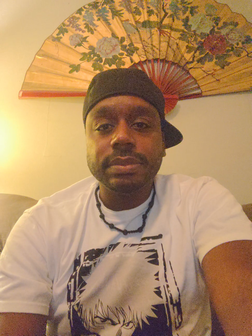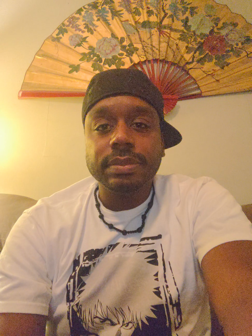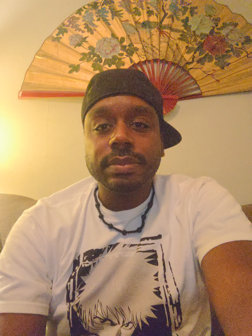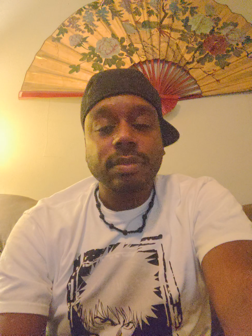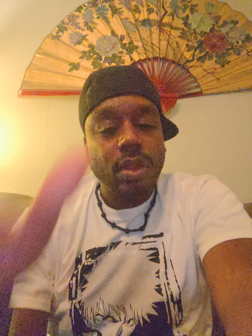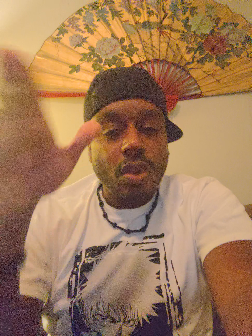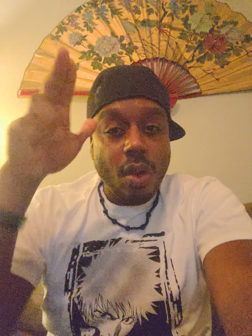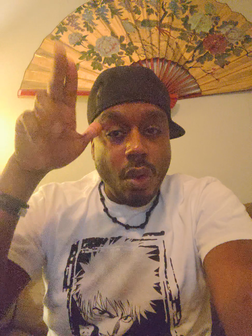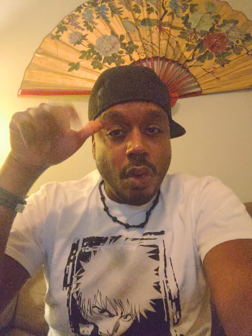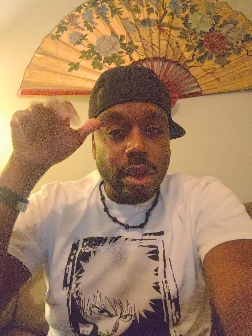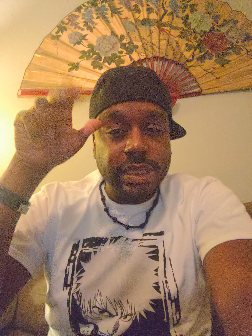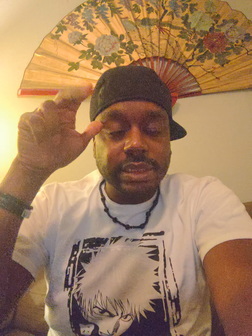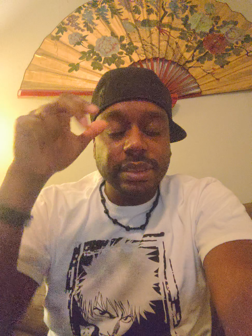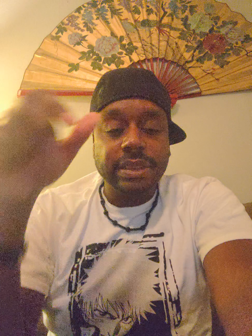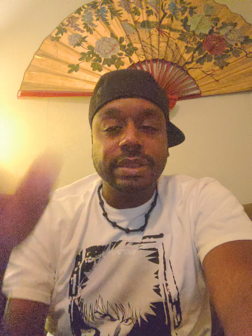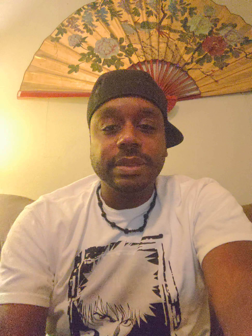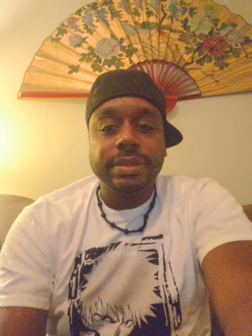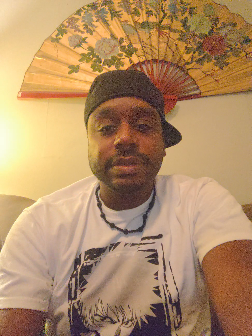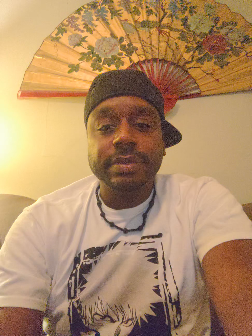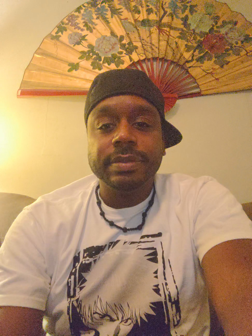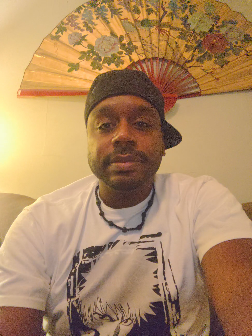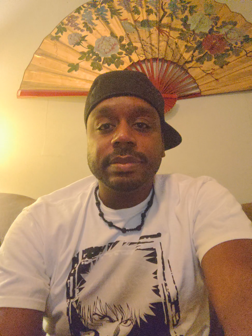horse